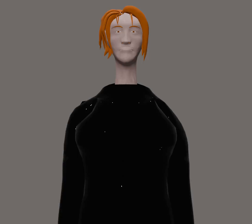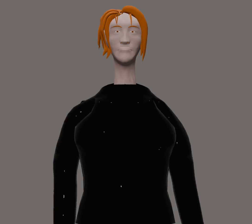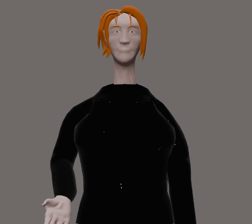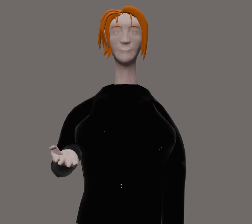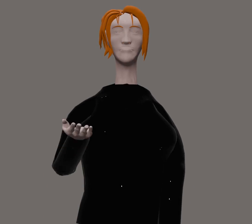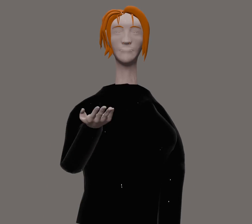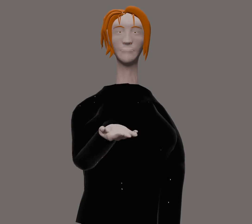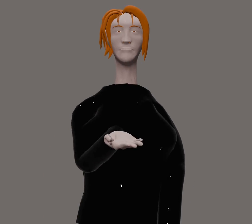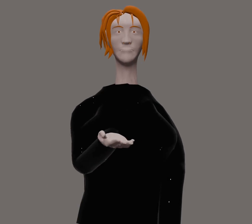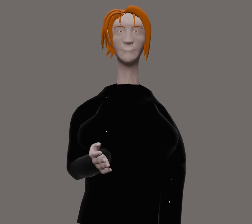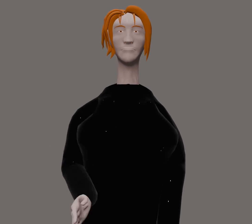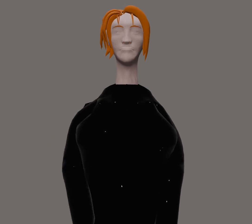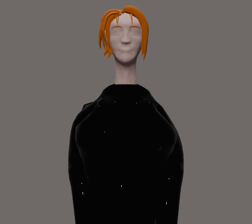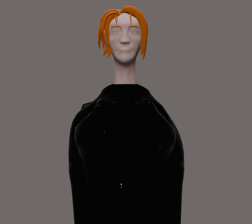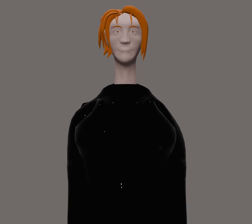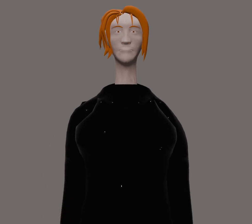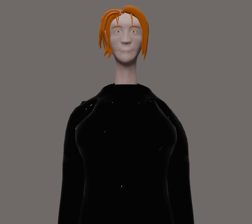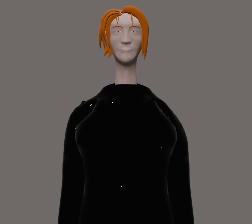Bid (Offer)